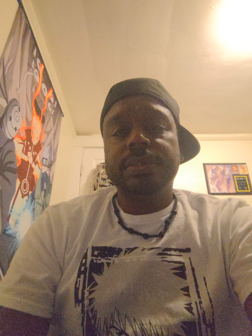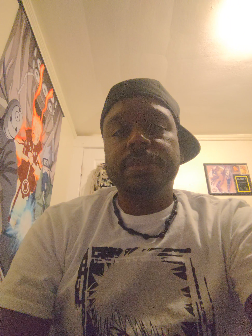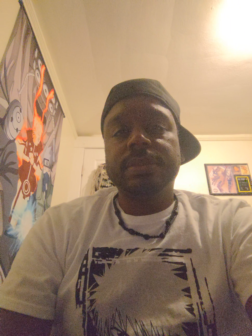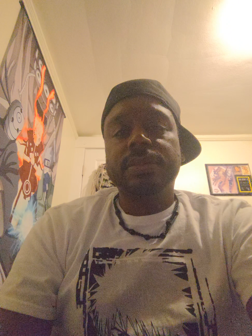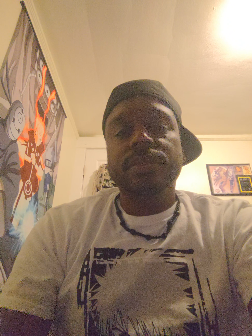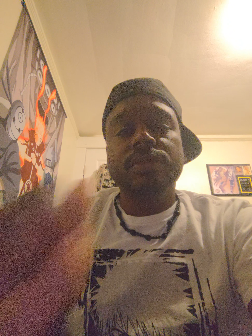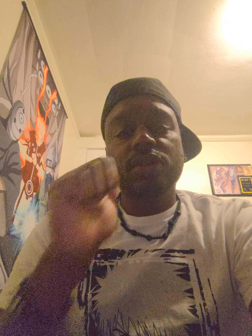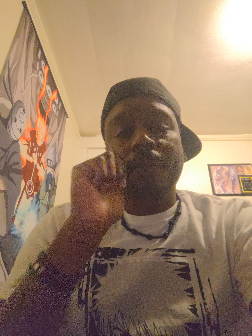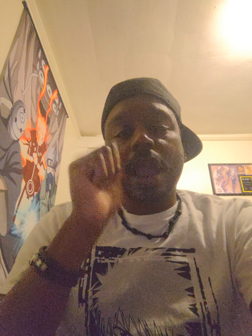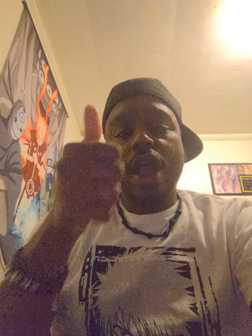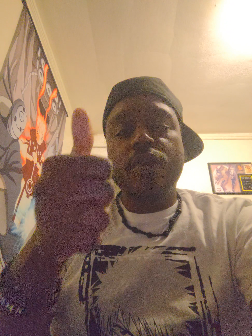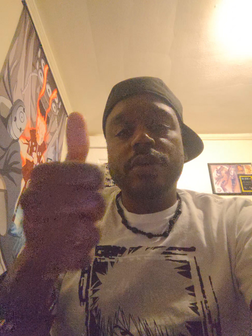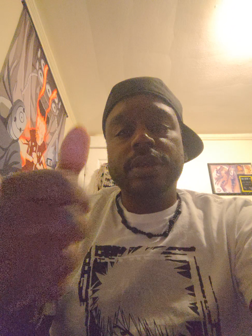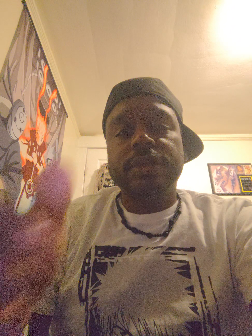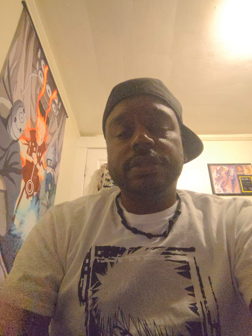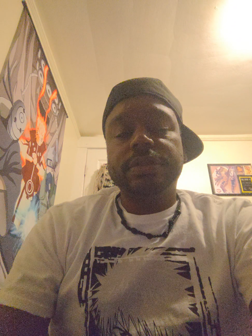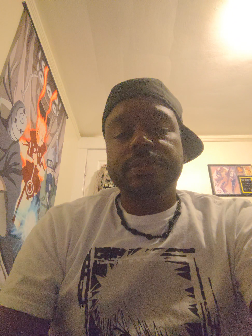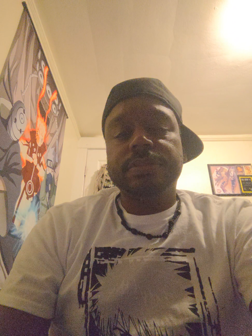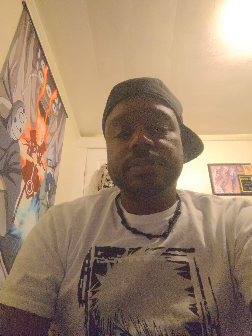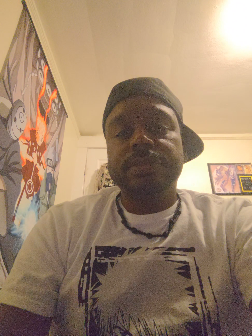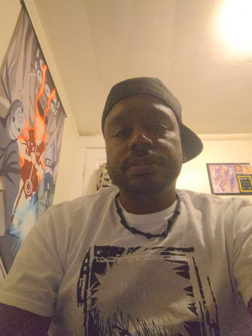tomorrow